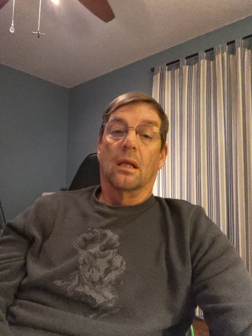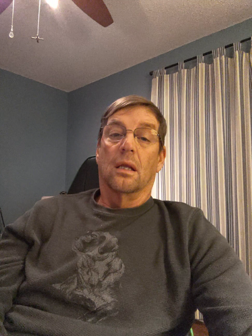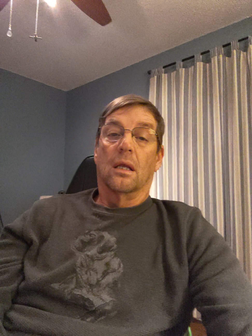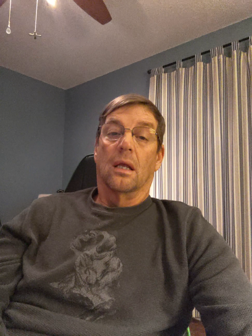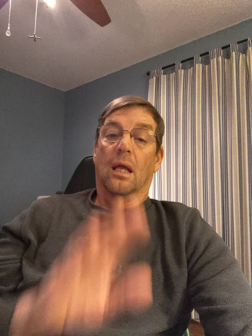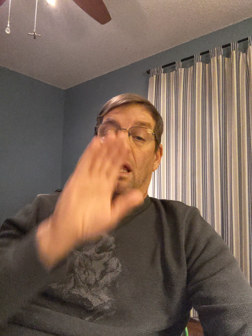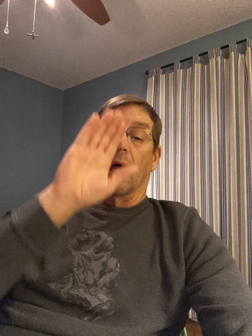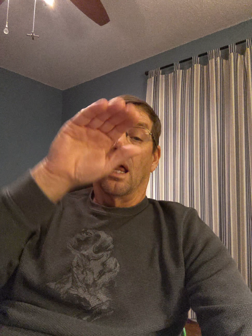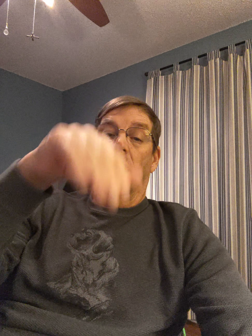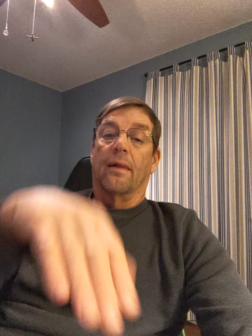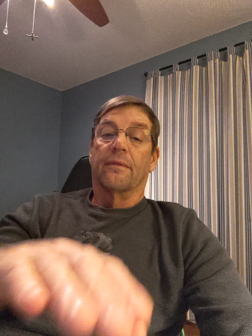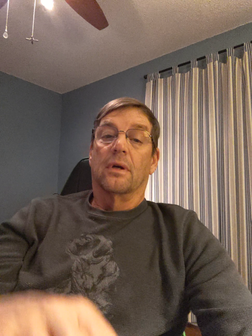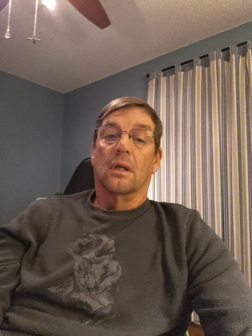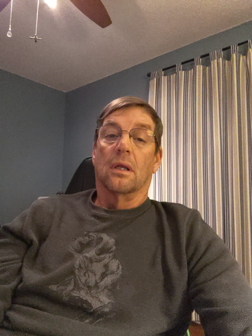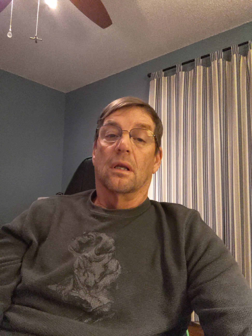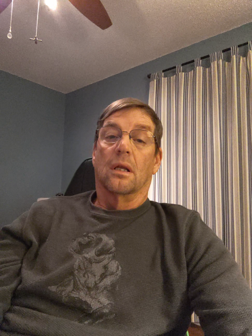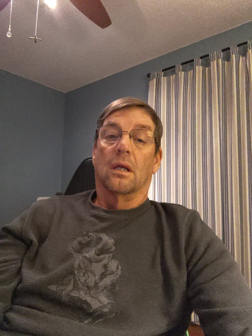elephant